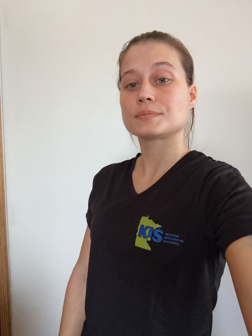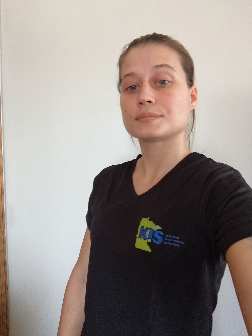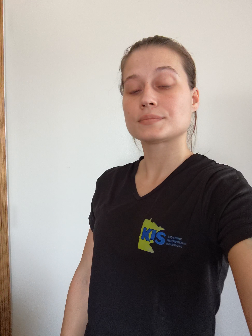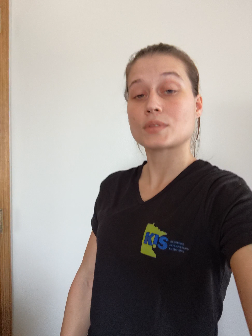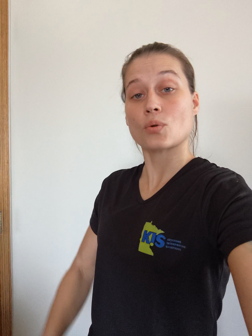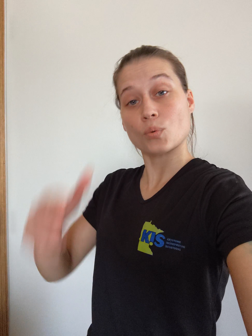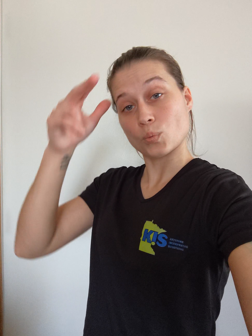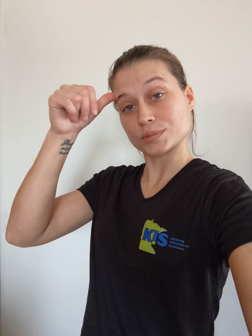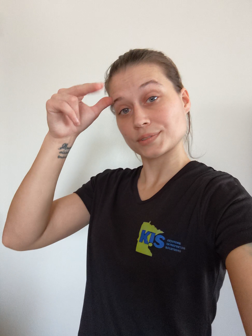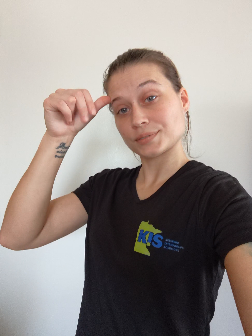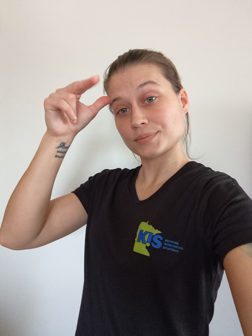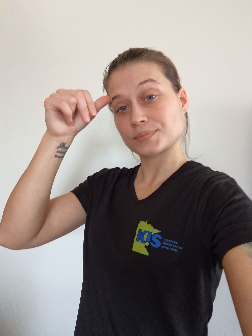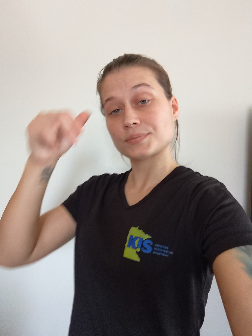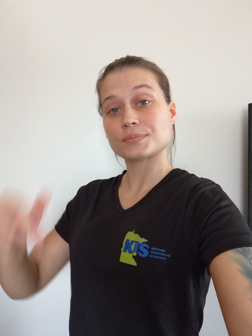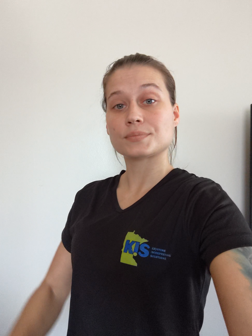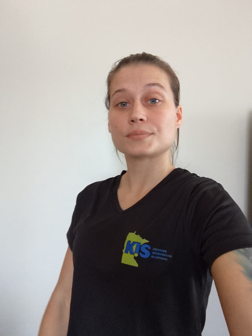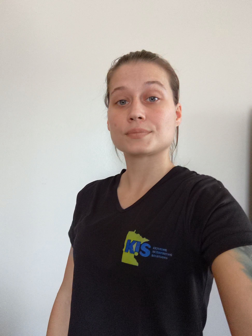horse